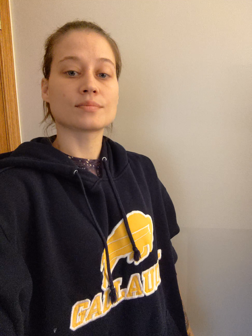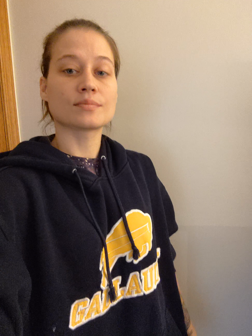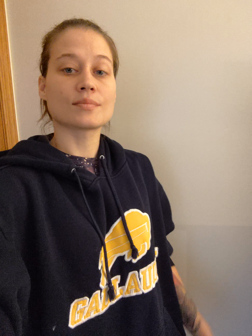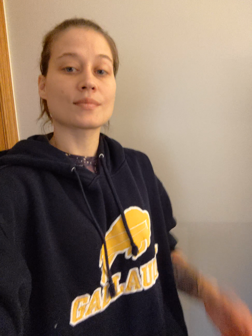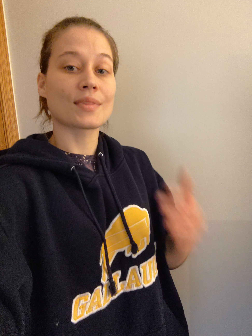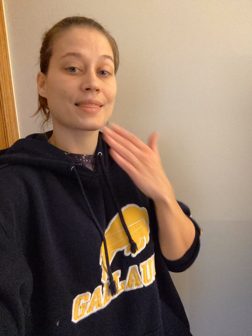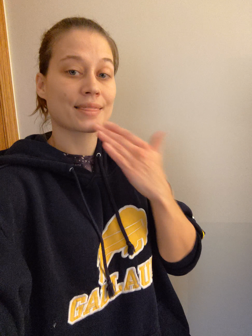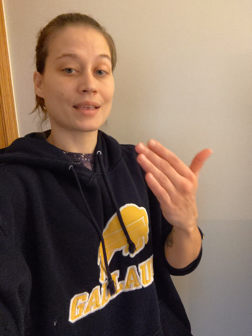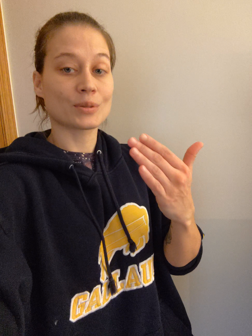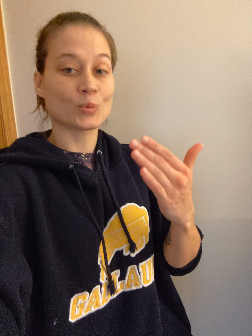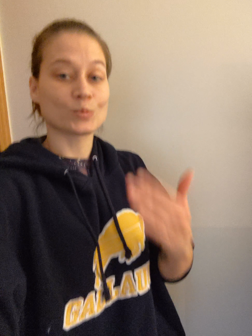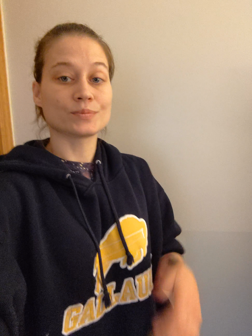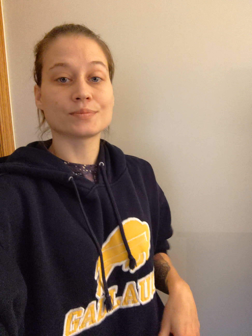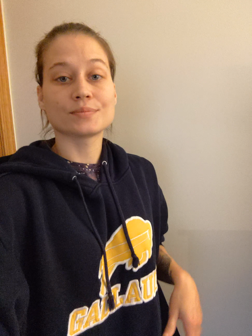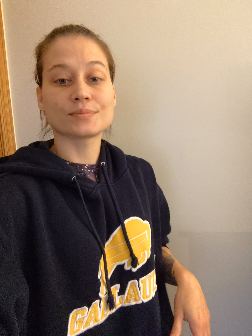thank you